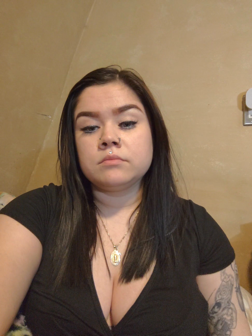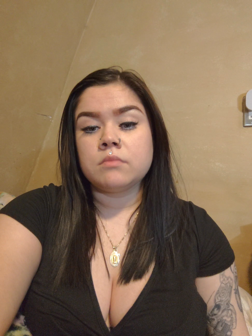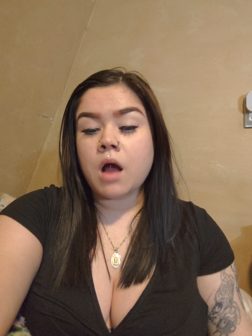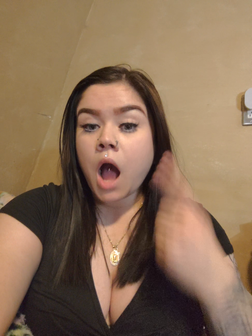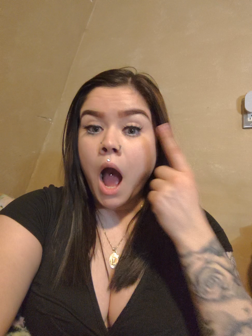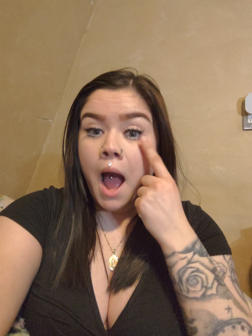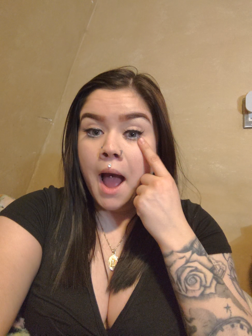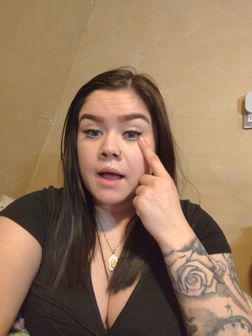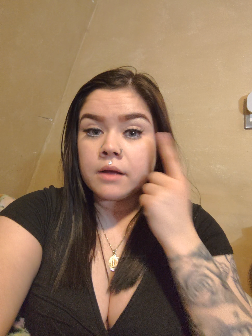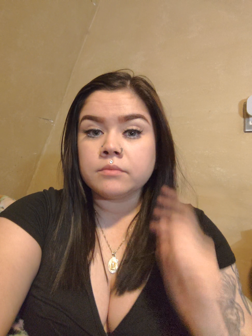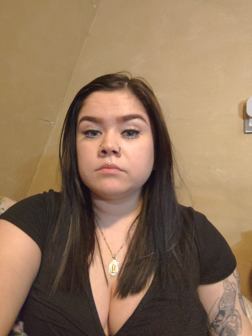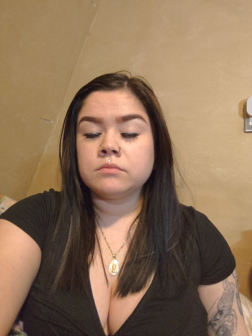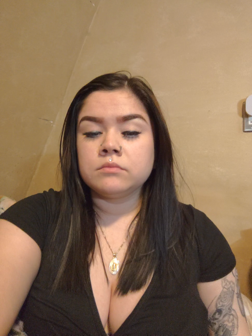eye